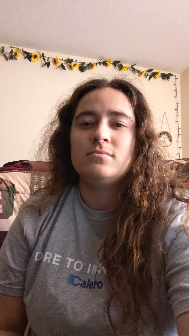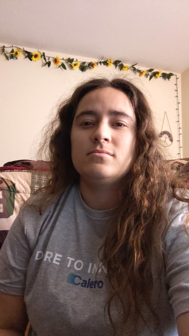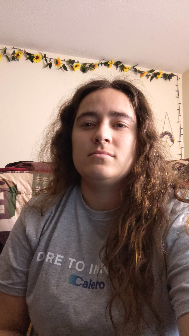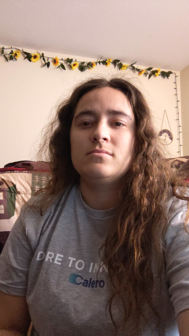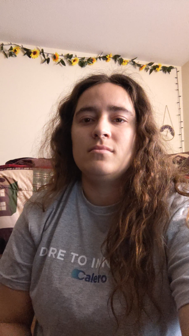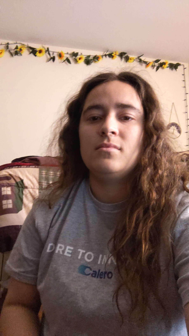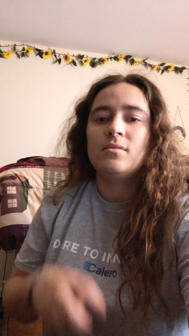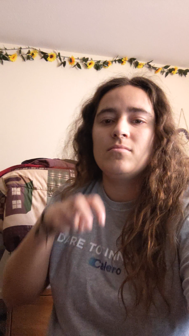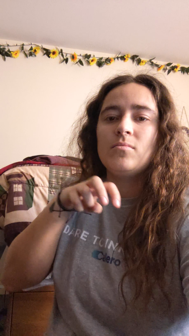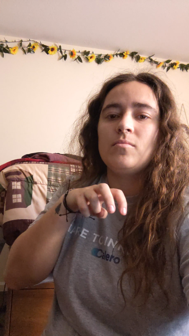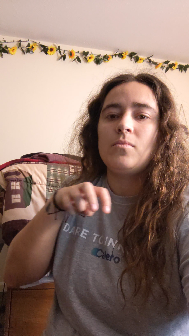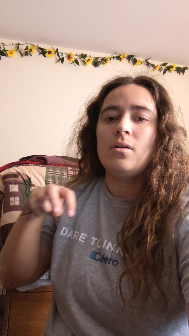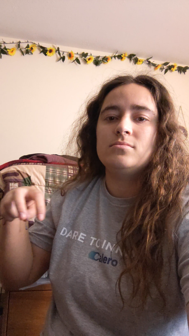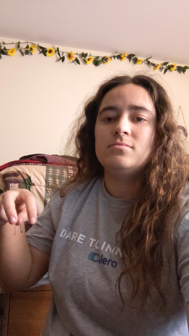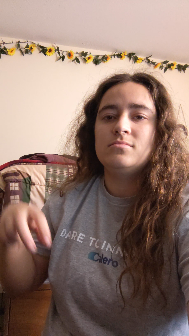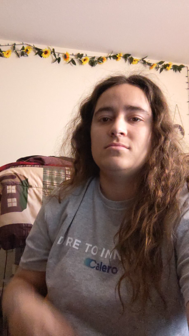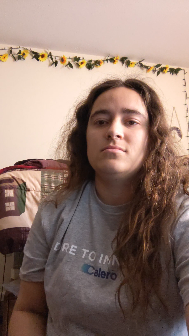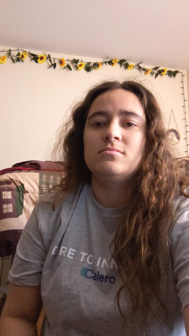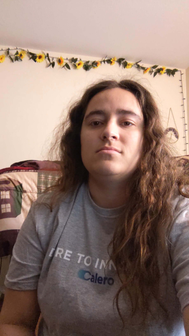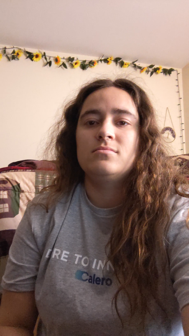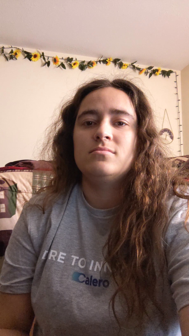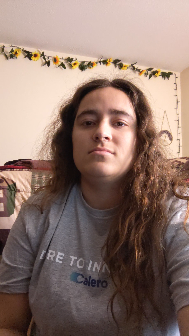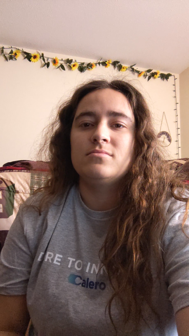porch